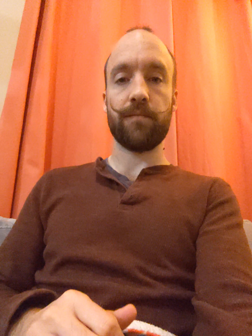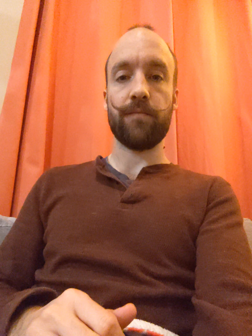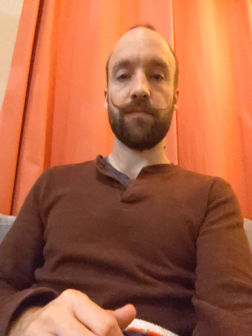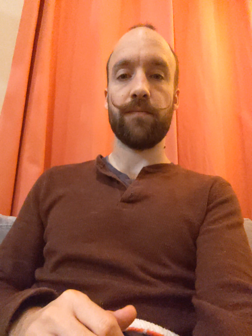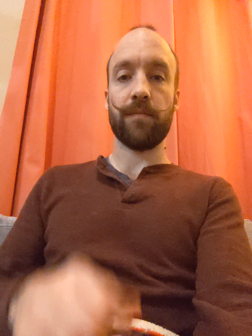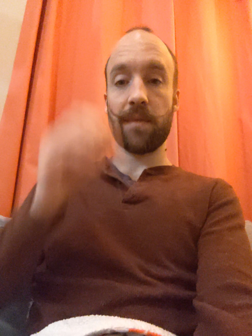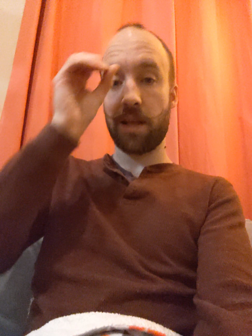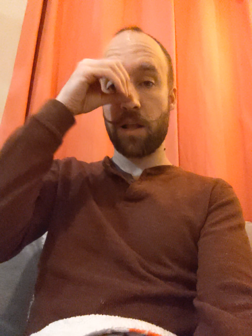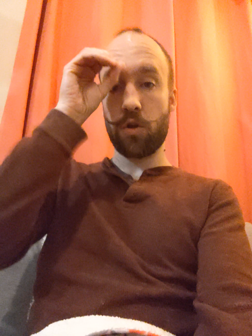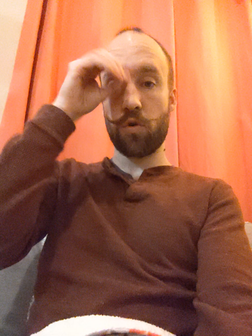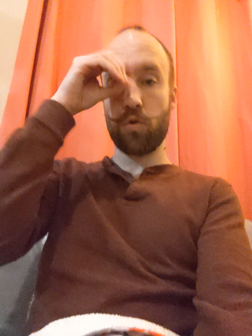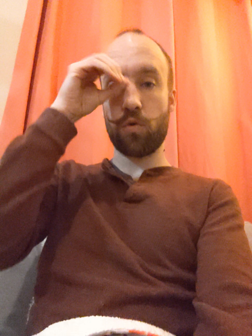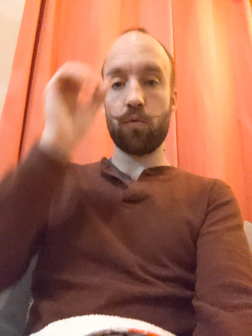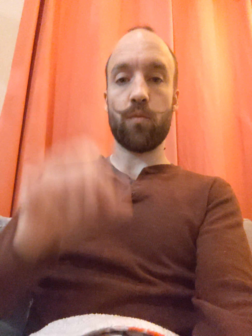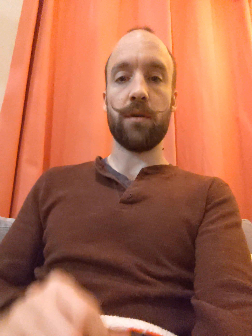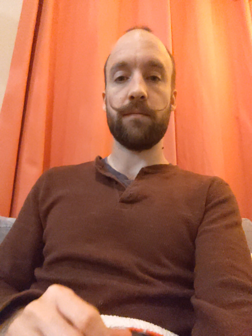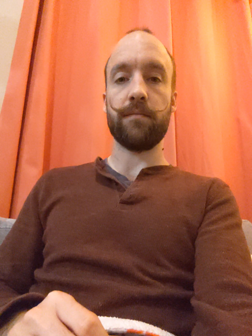owl